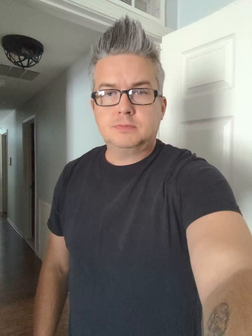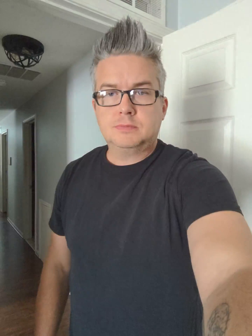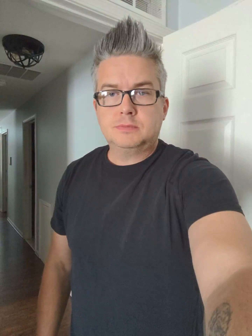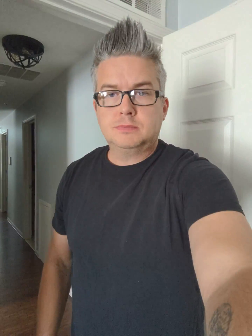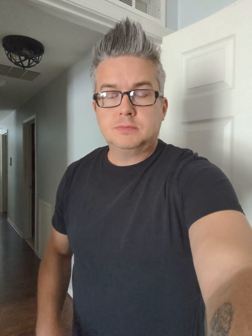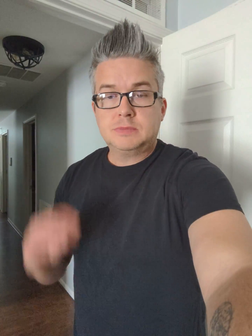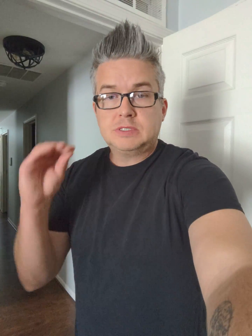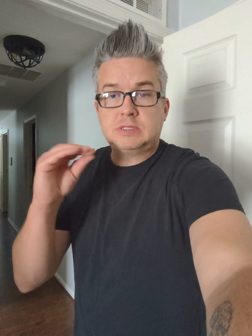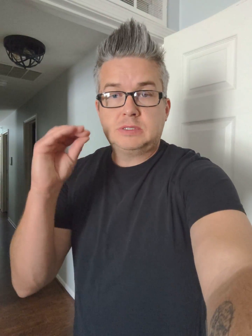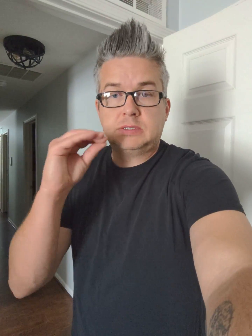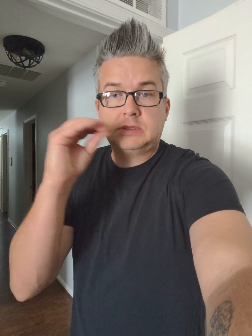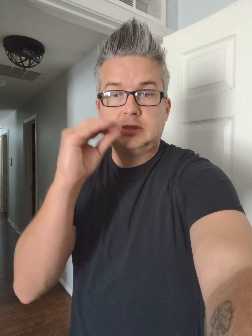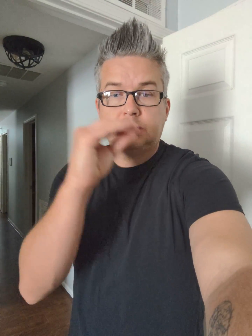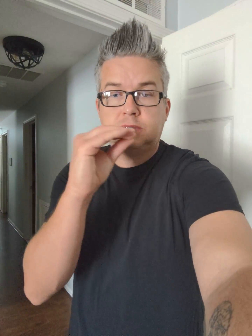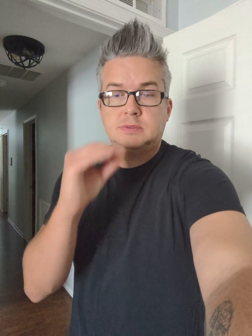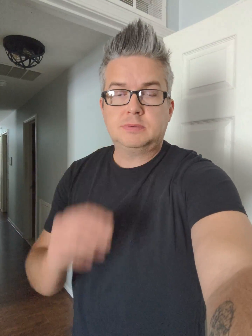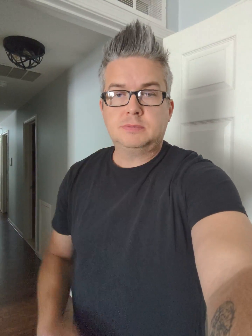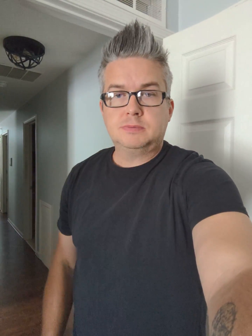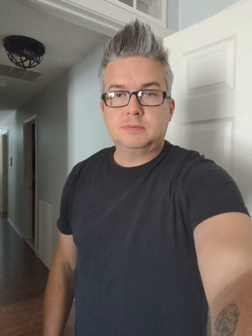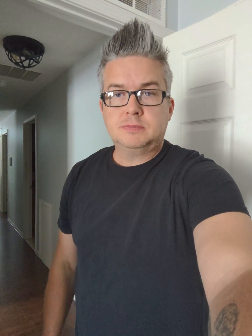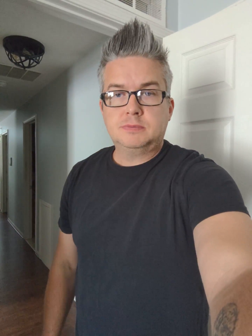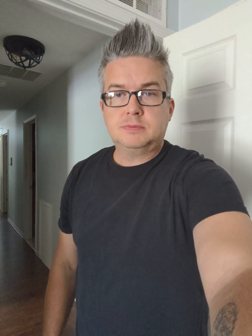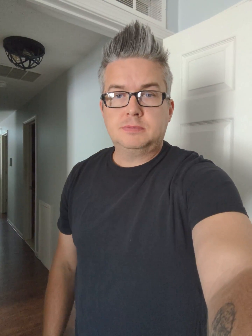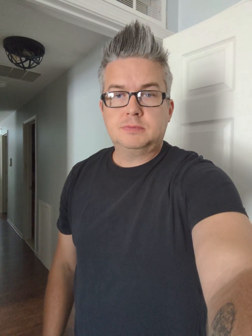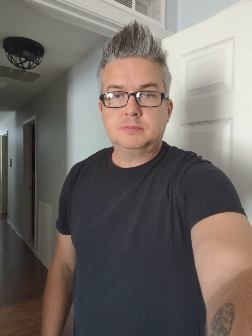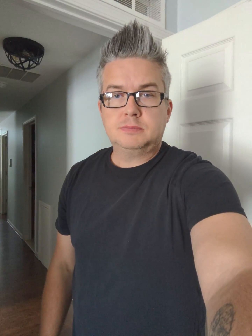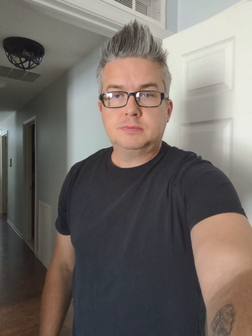dinosaur